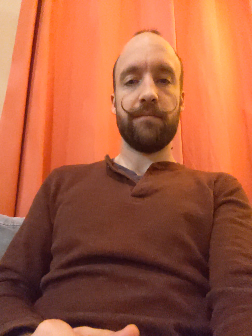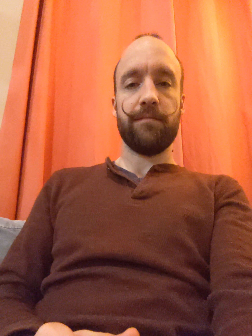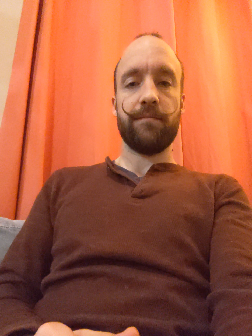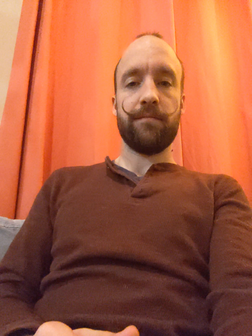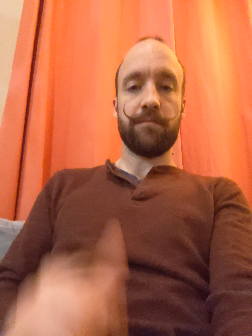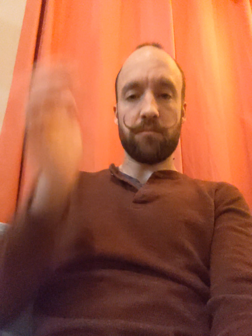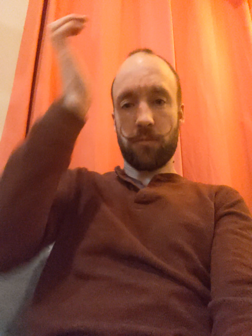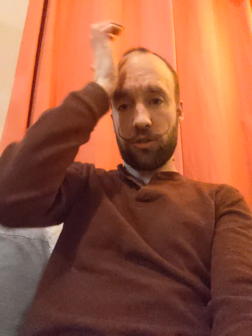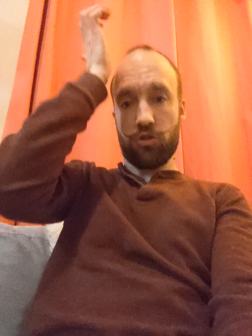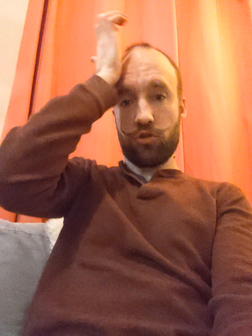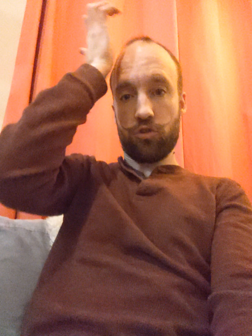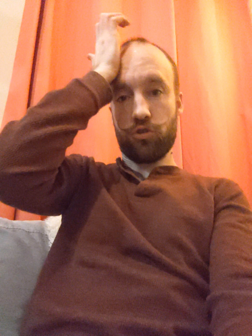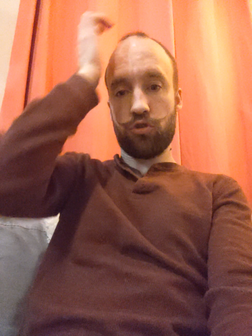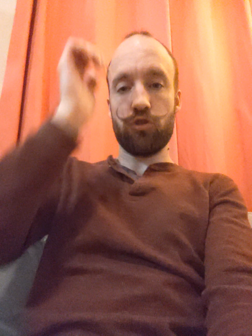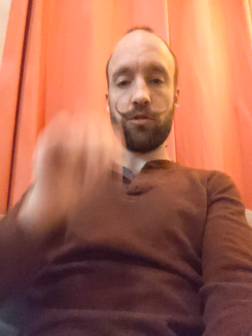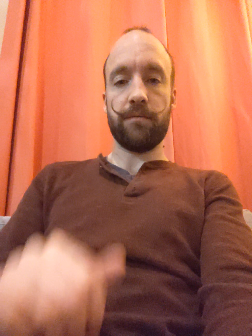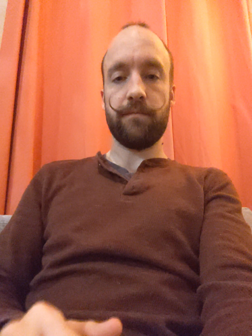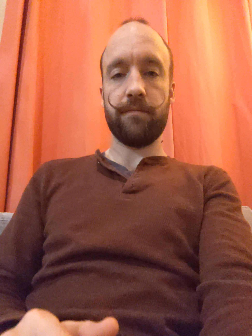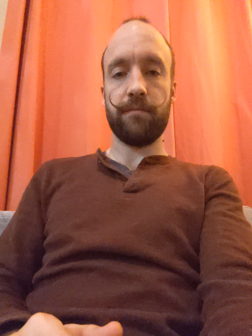garbage